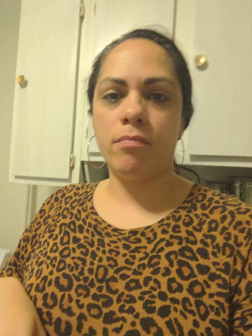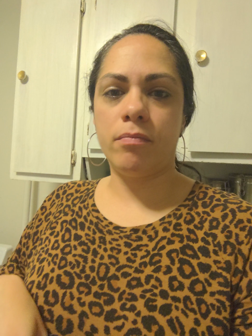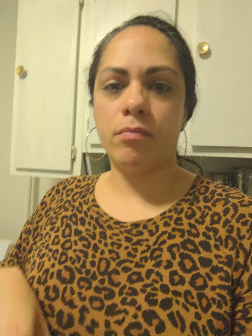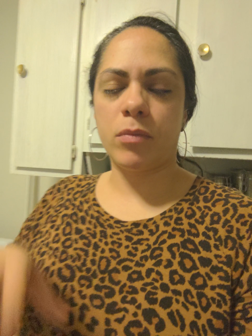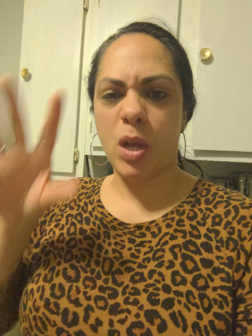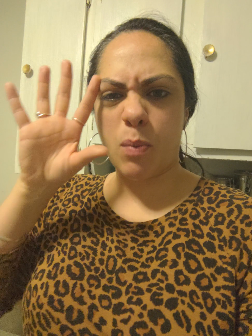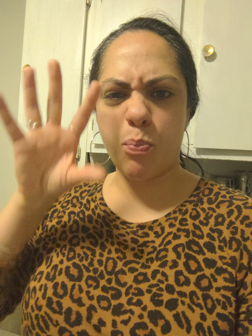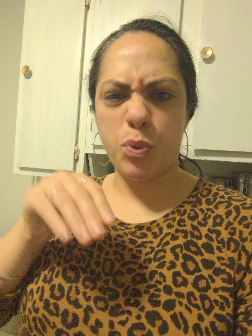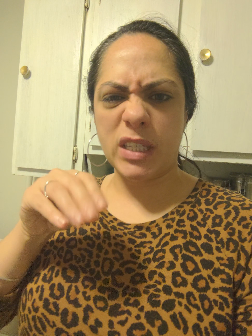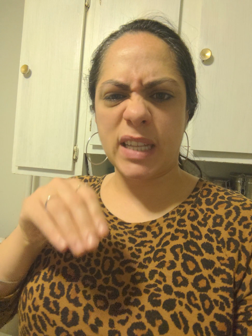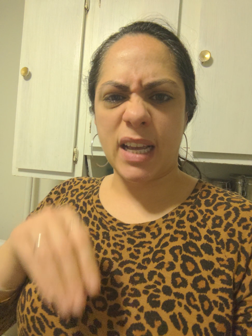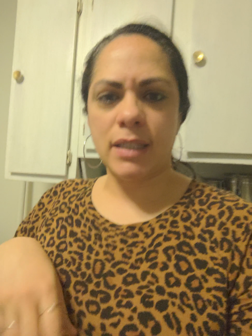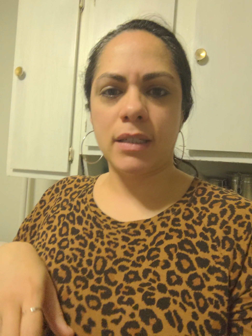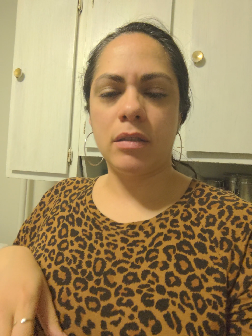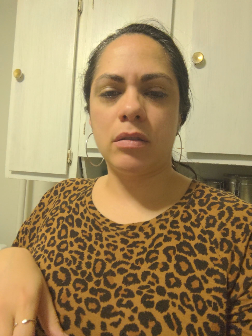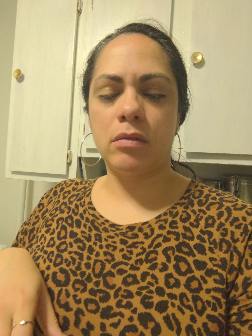pretend